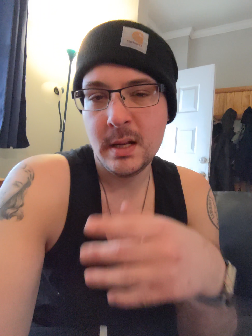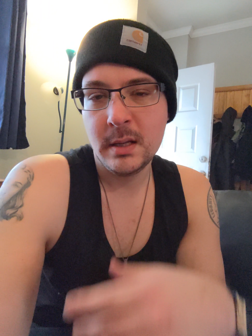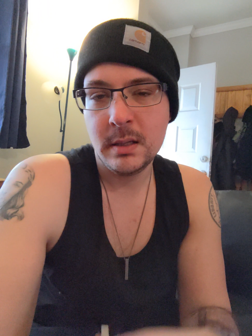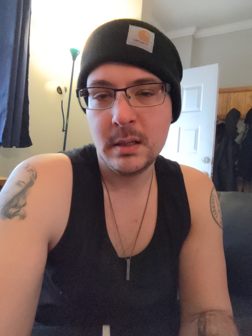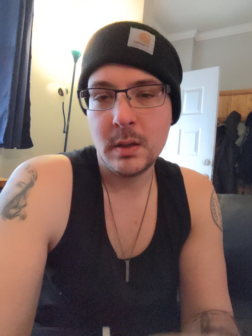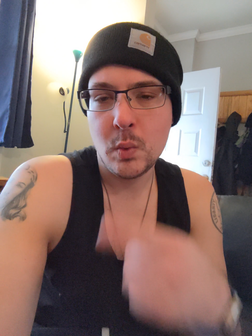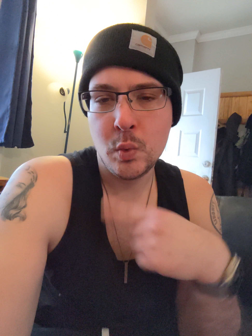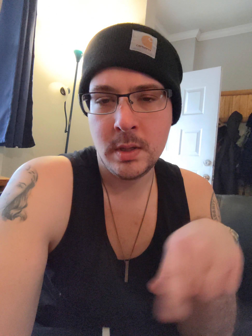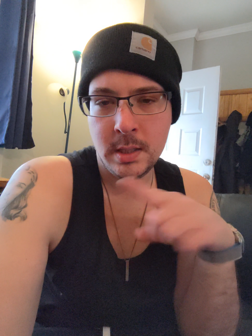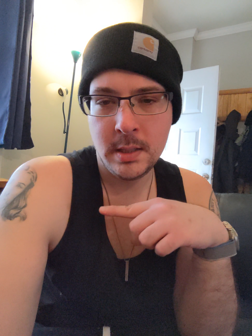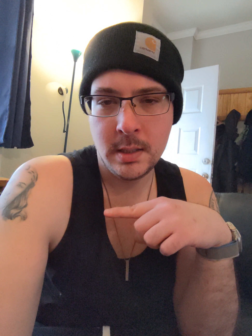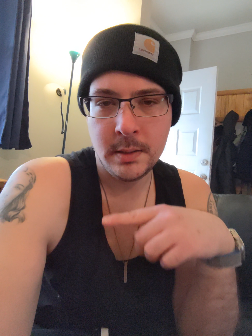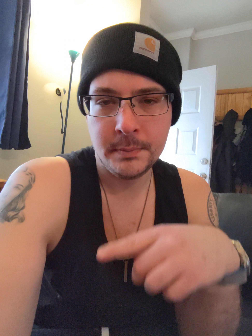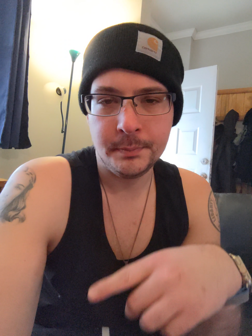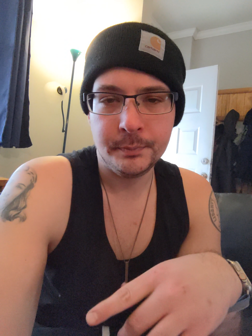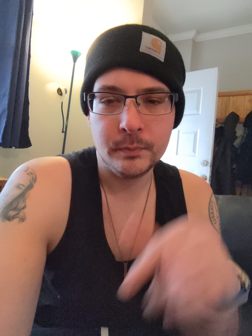we